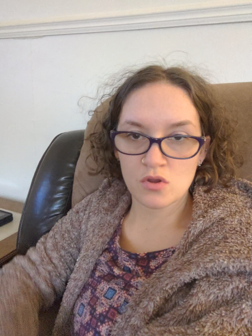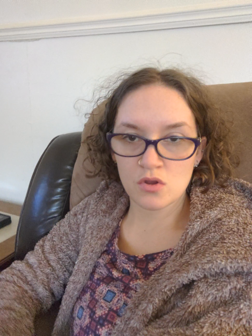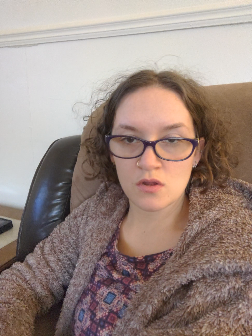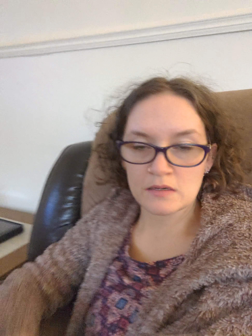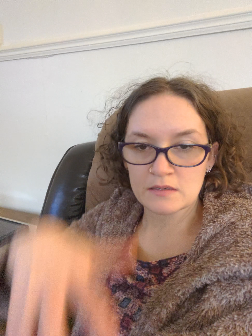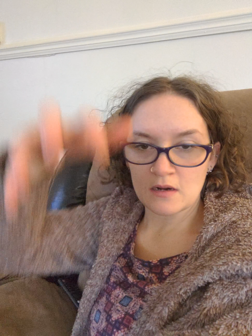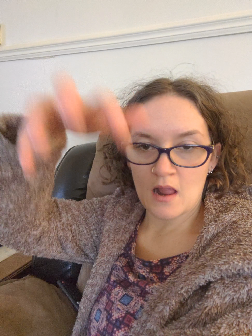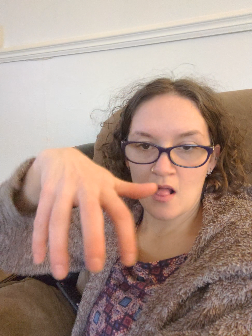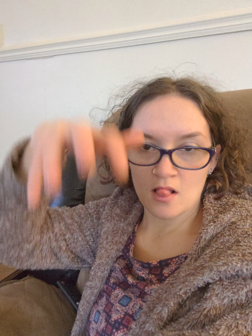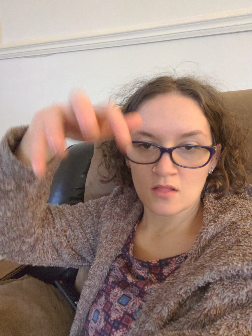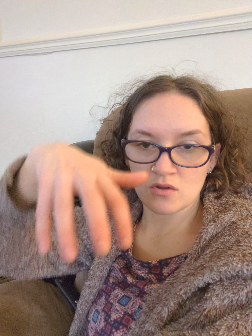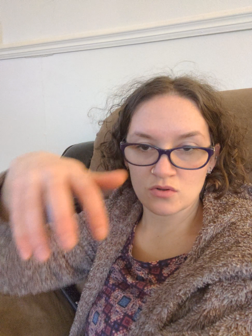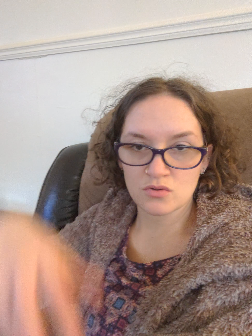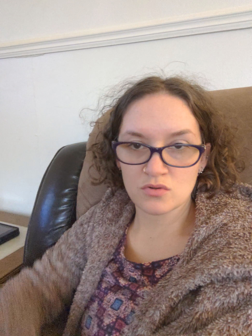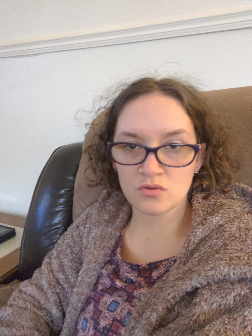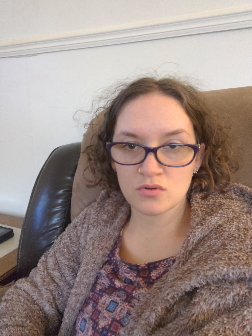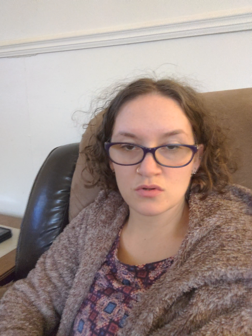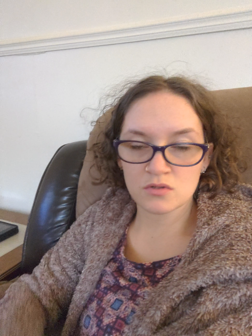alligator